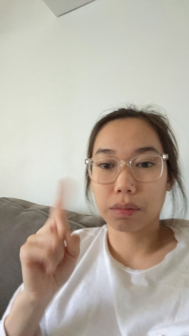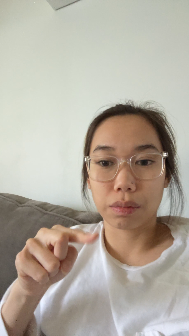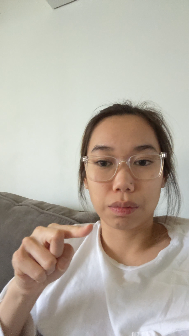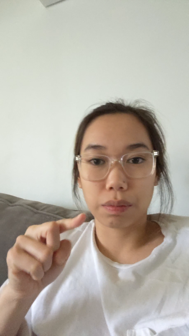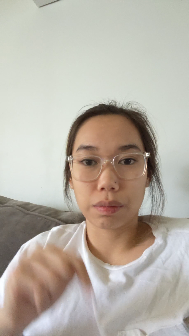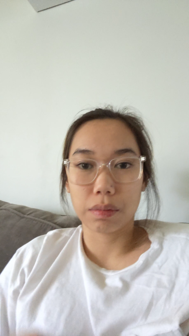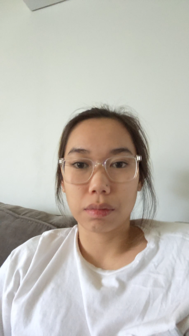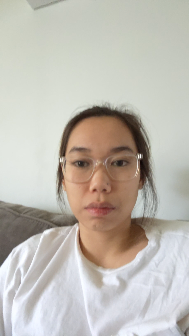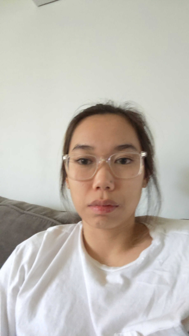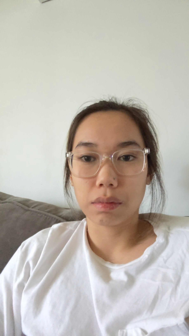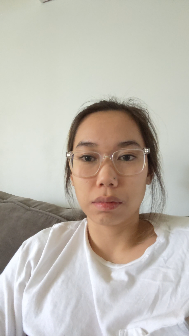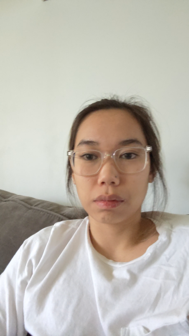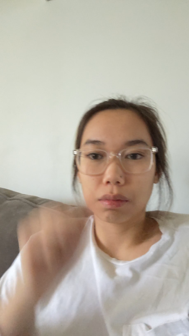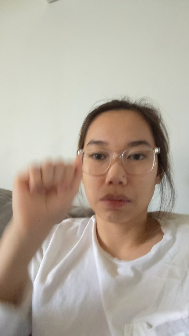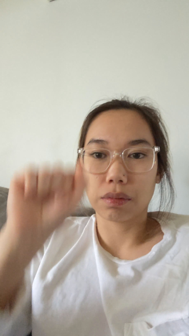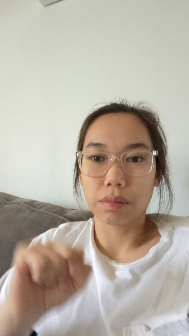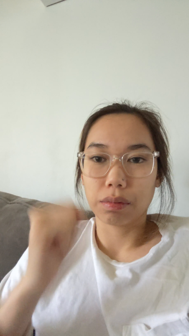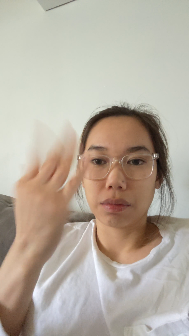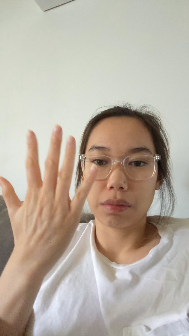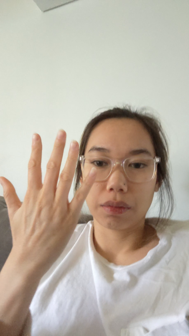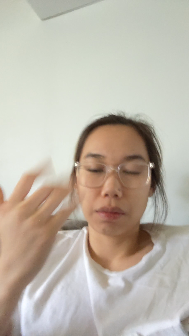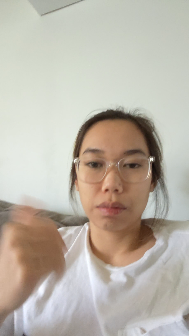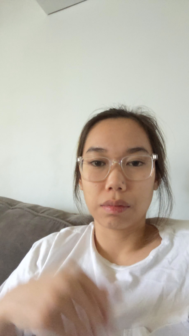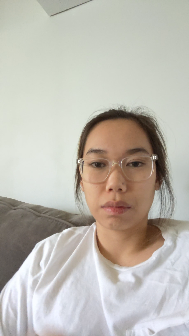gloves